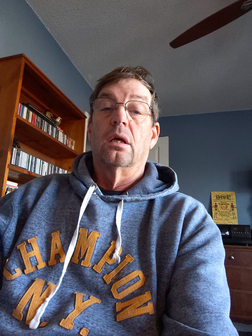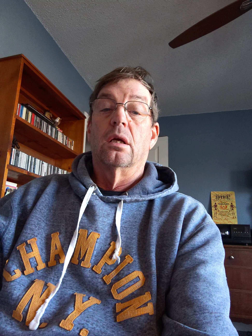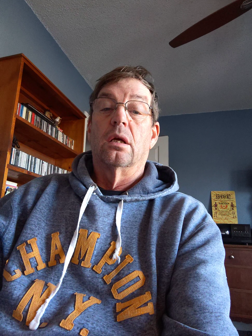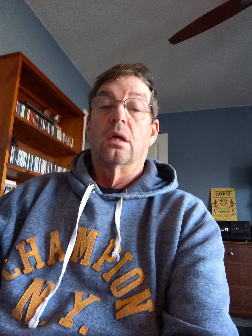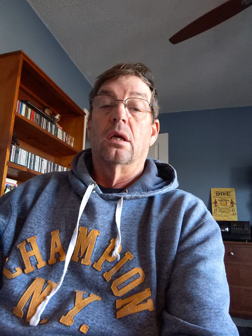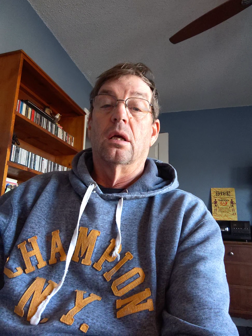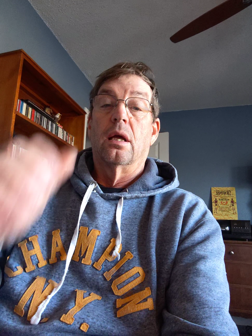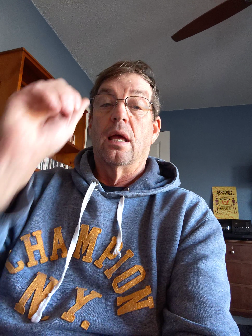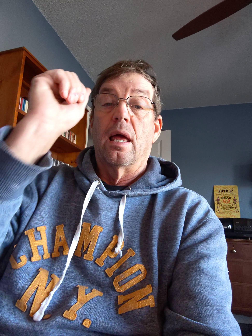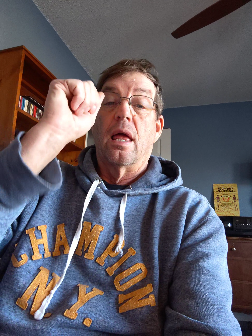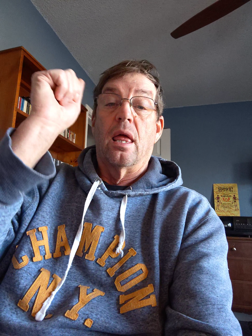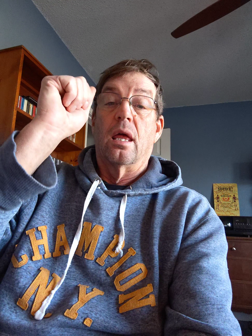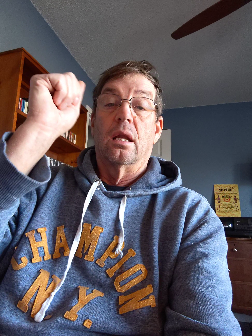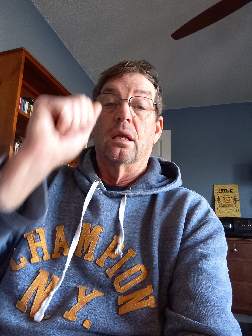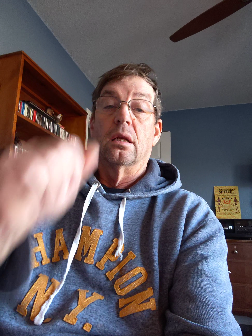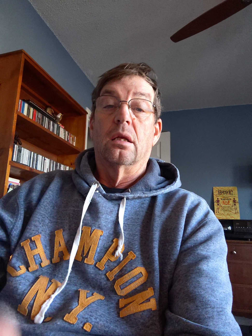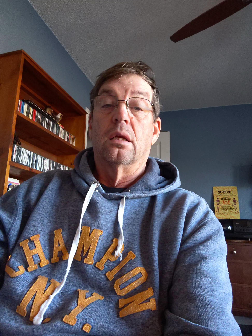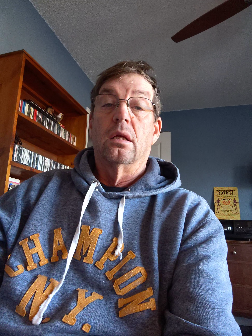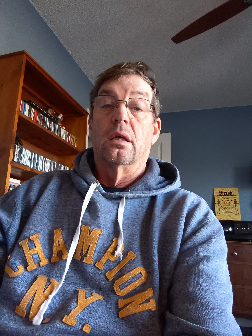aunt